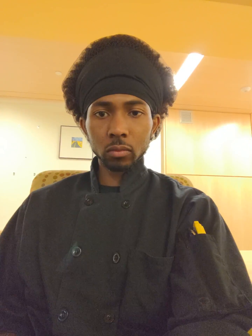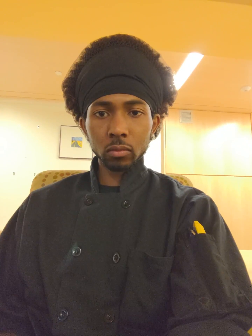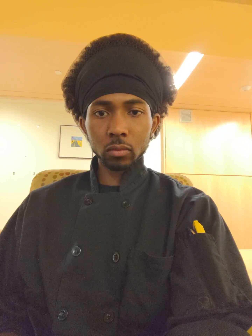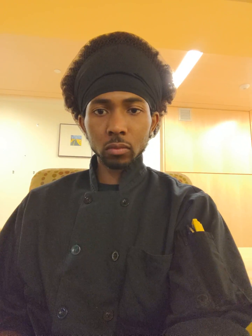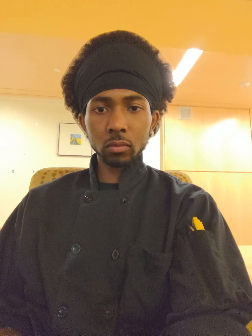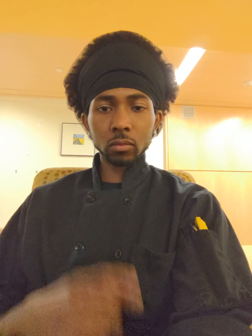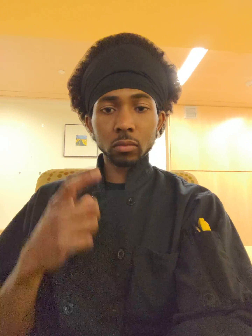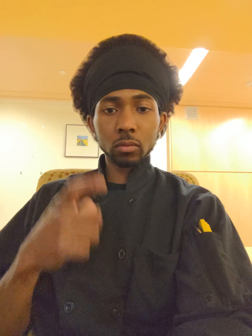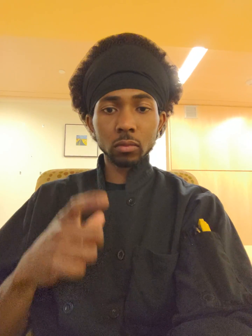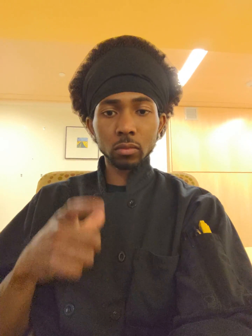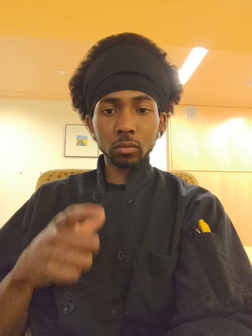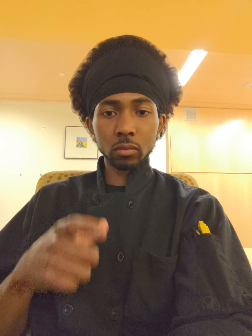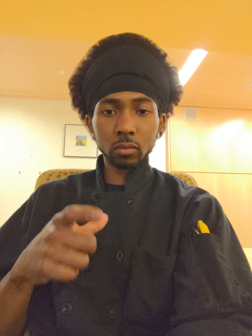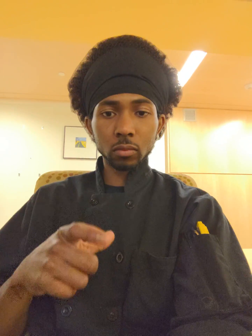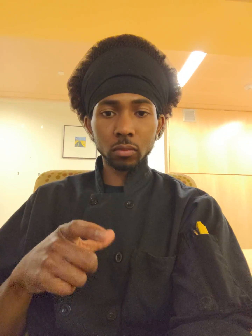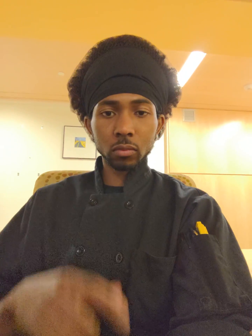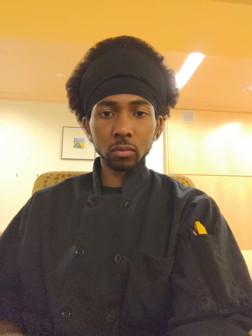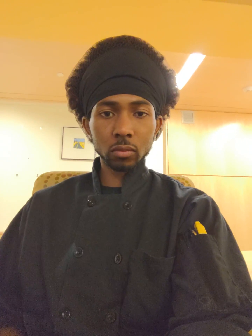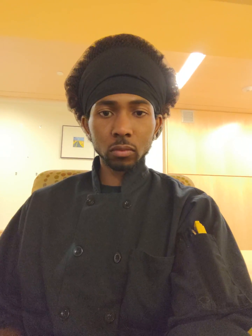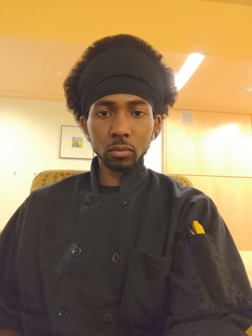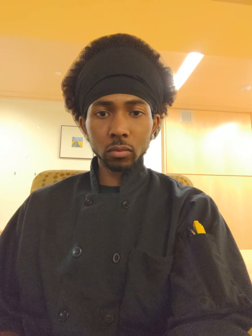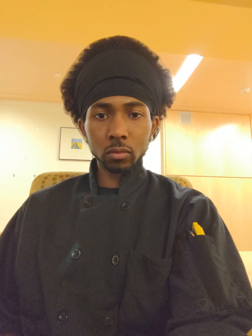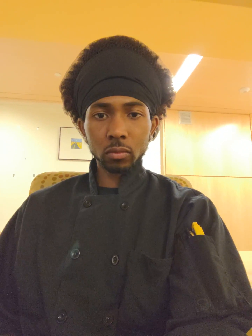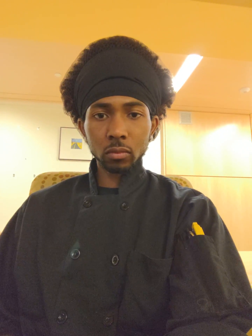plate